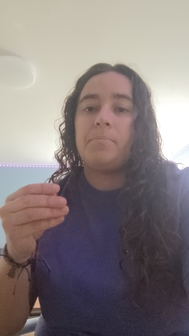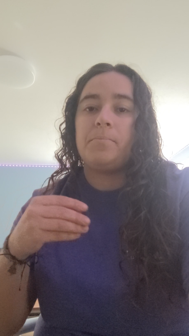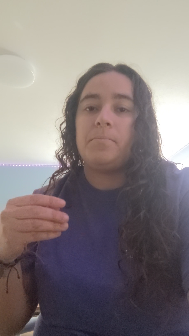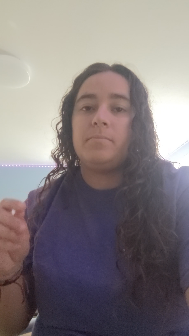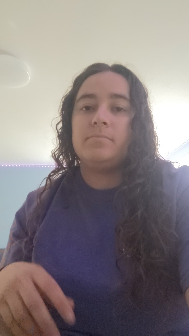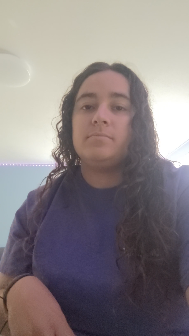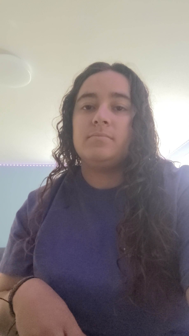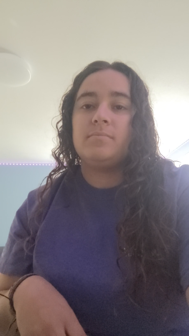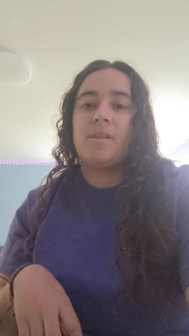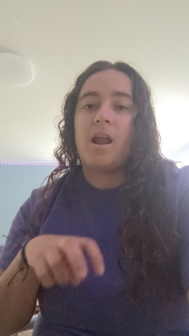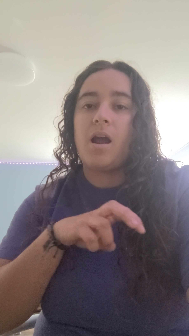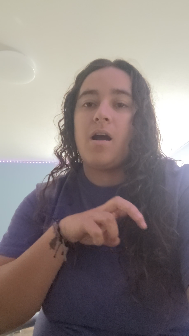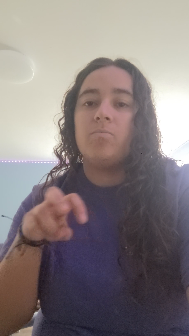couch